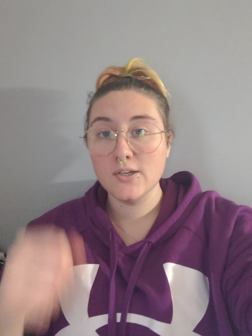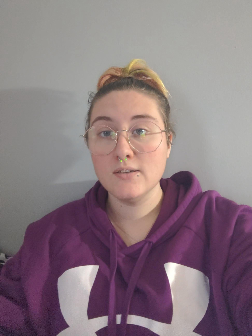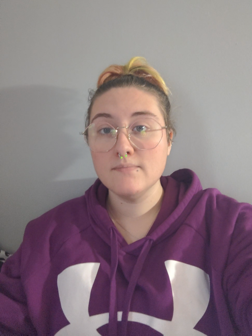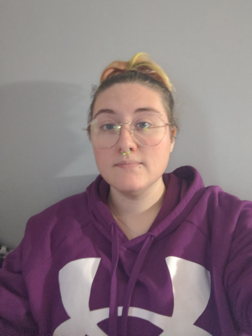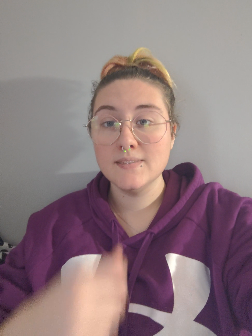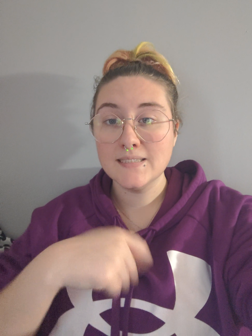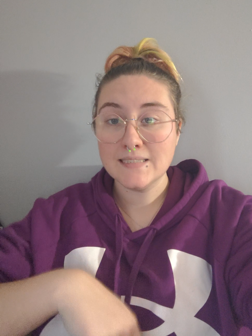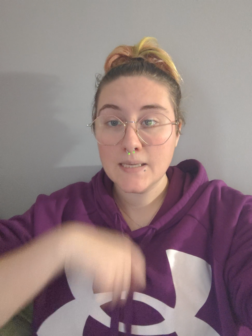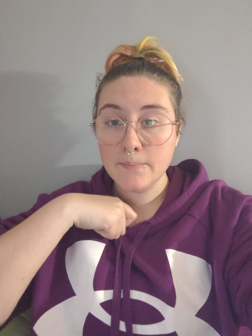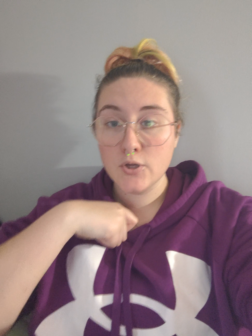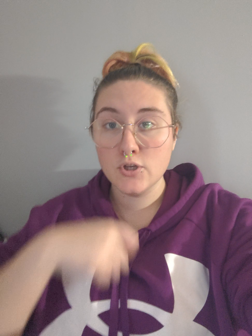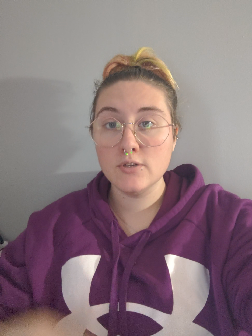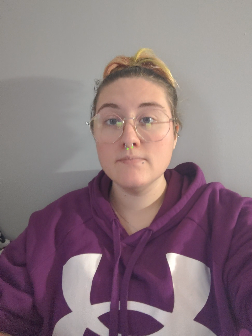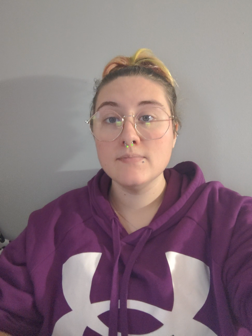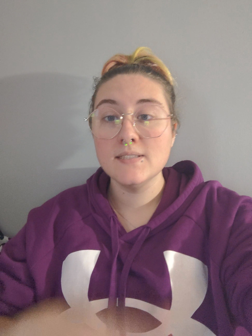zipper